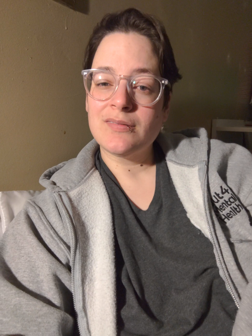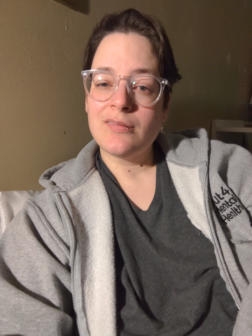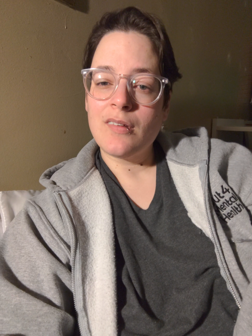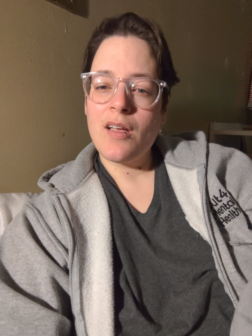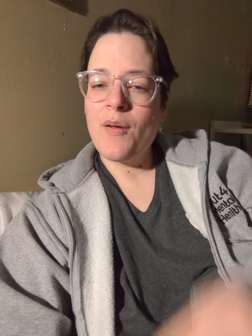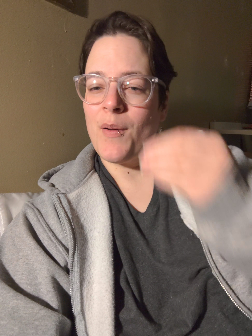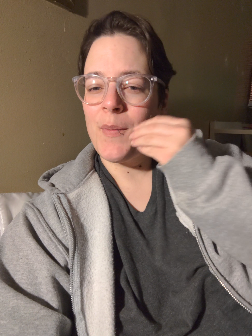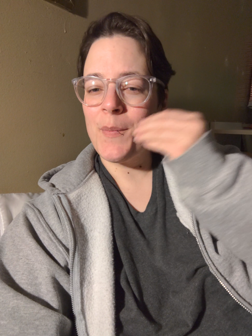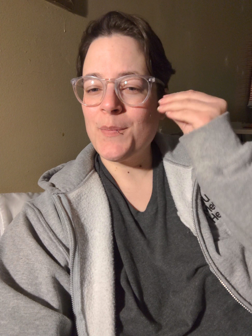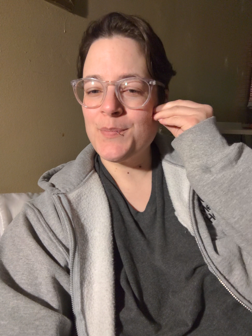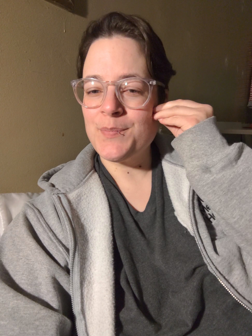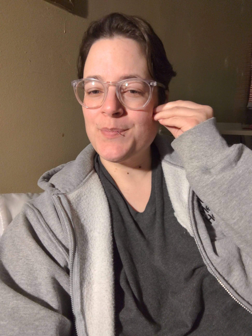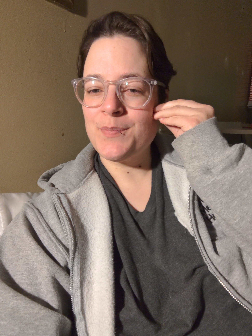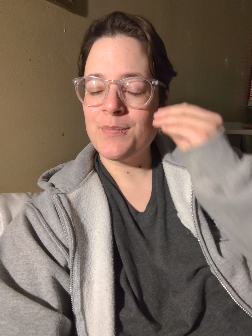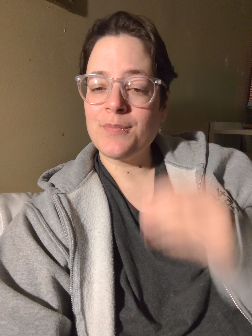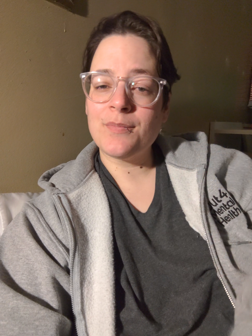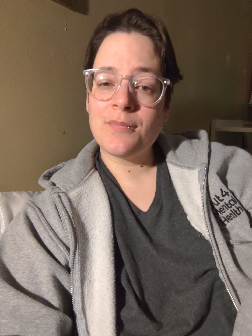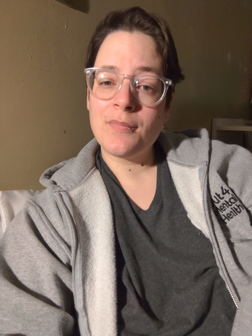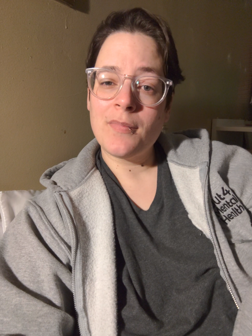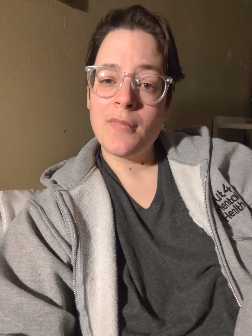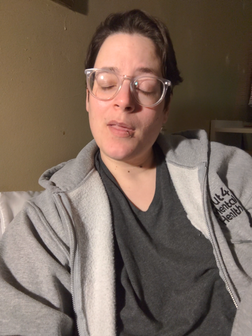home